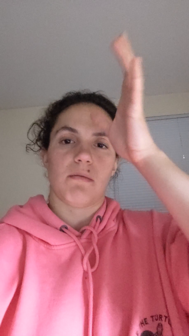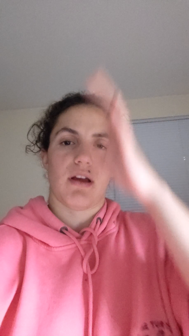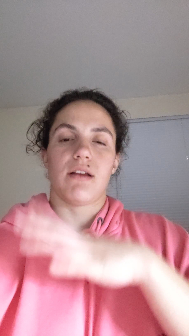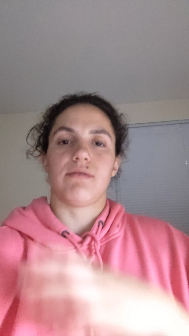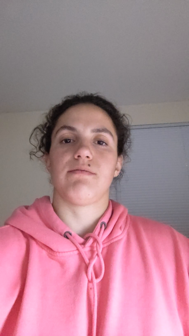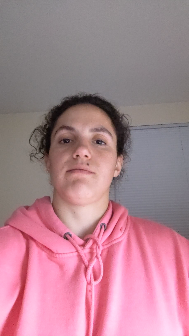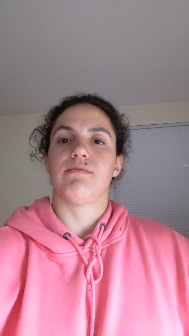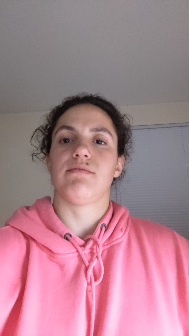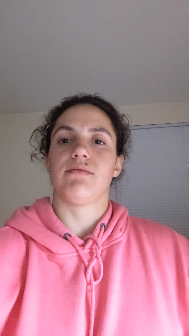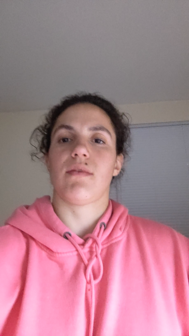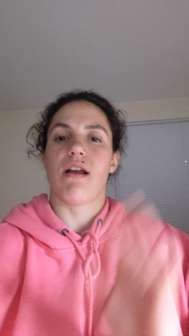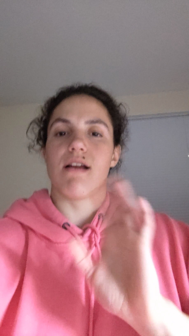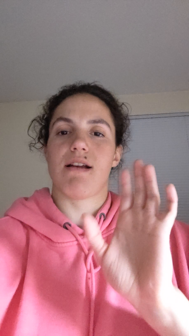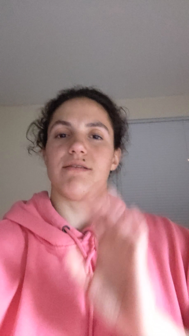hi